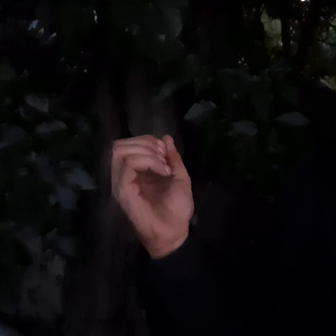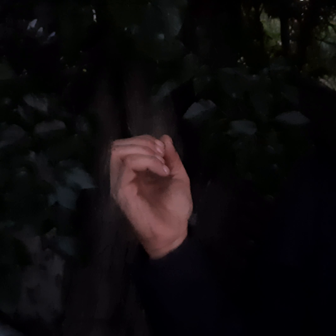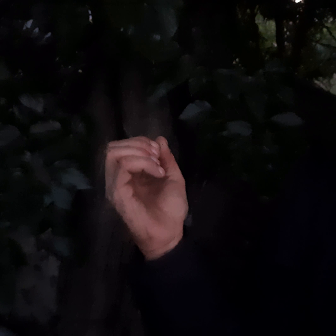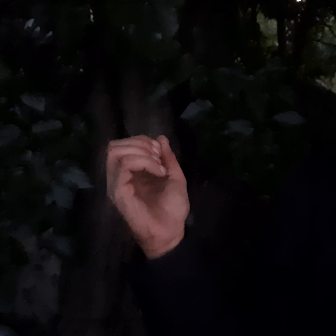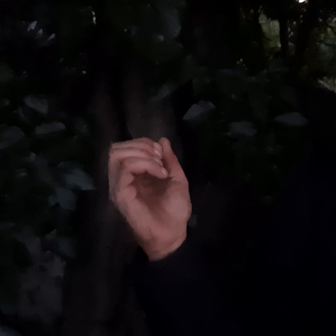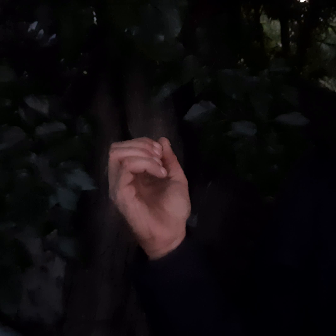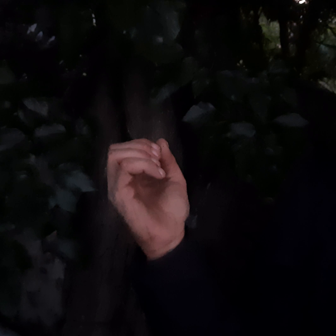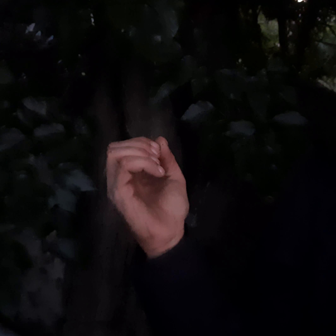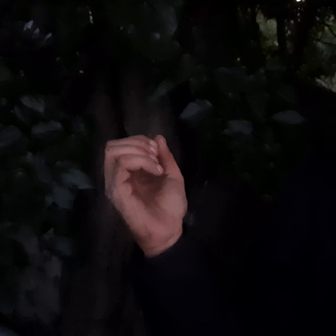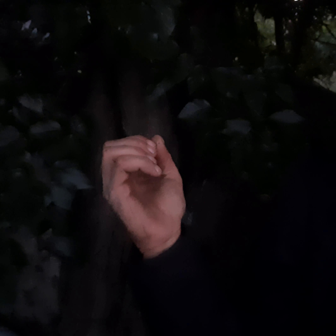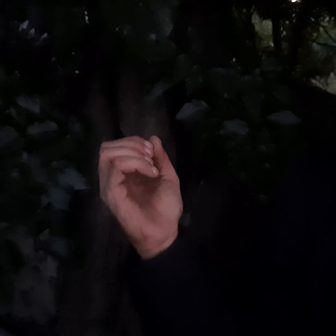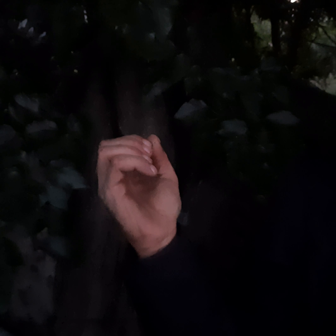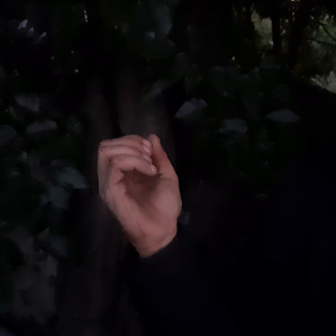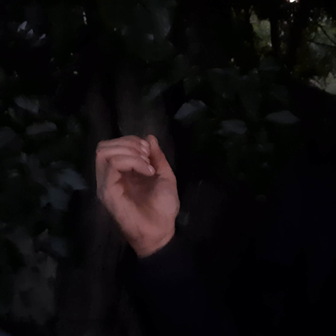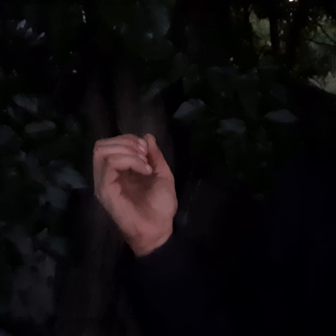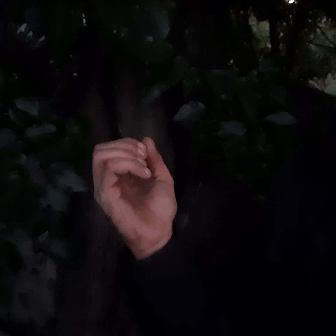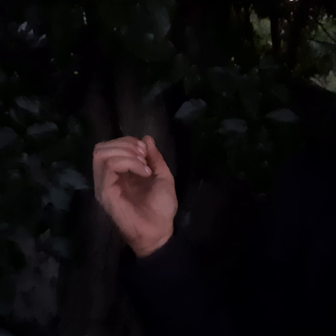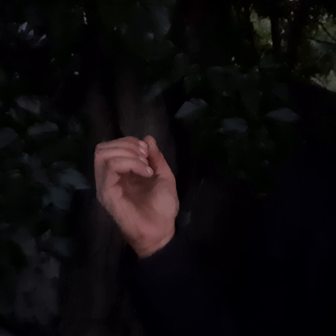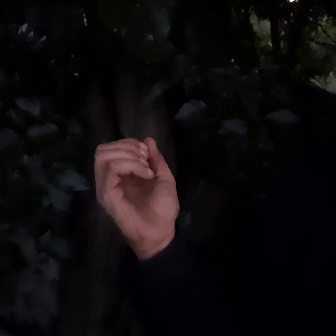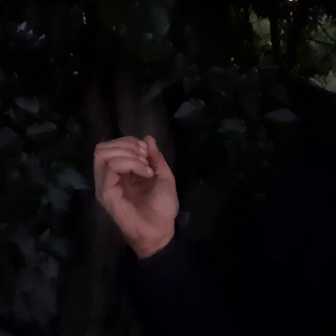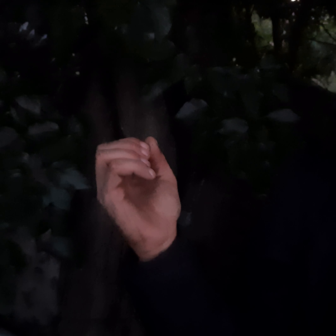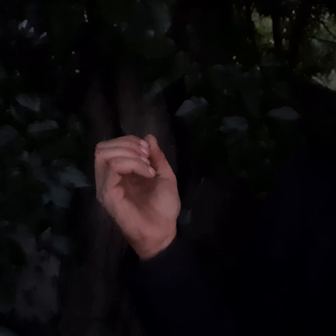Е